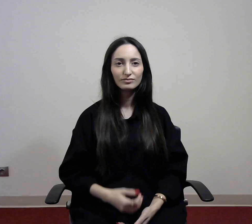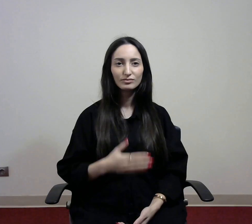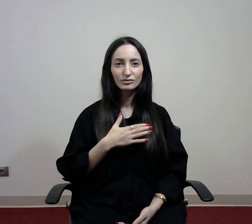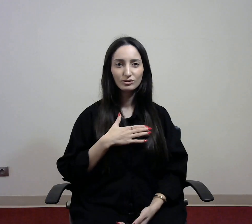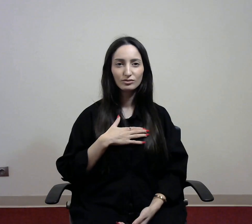mən